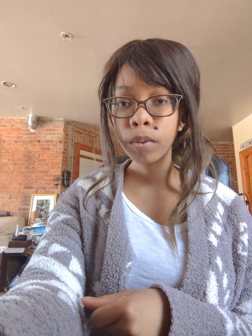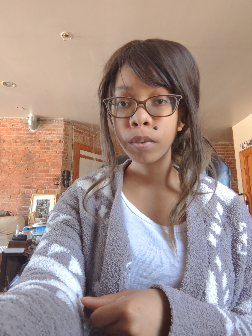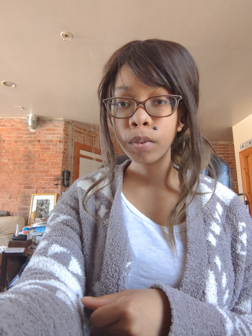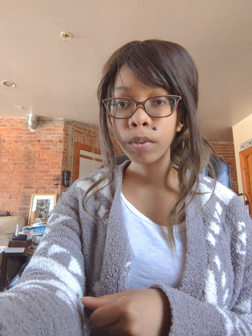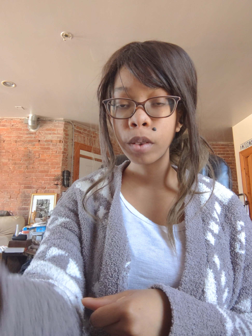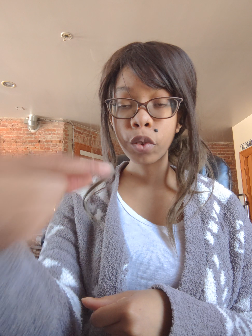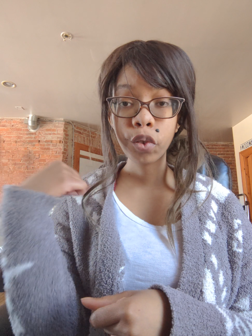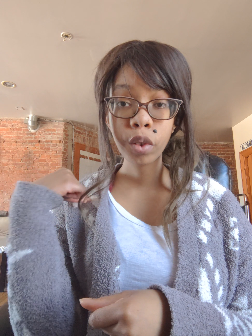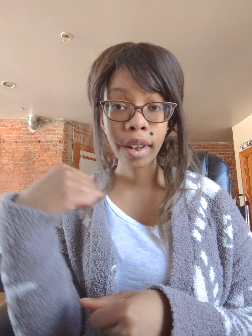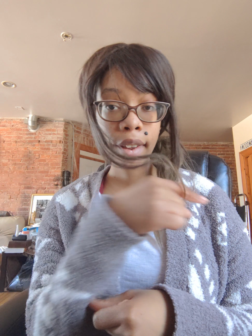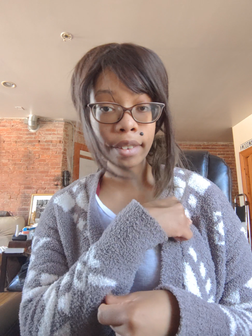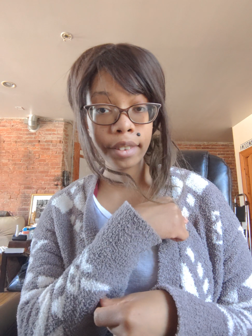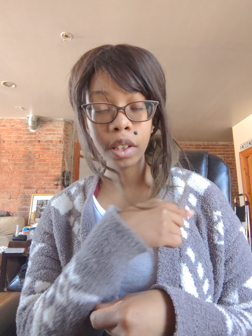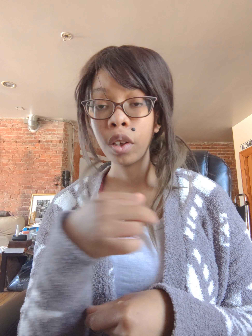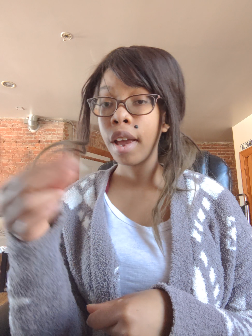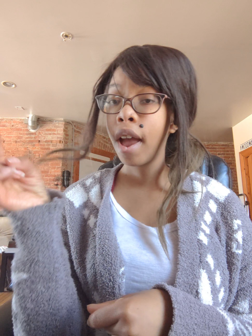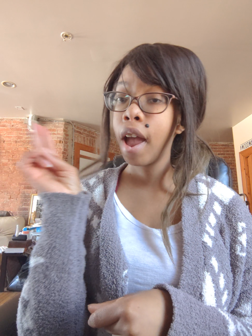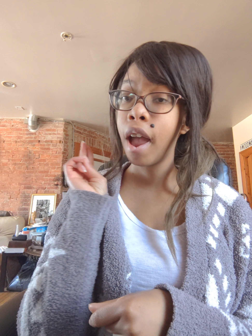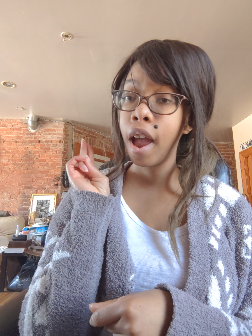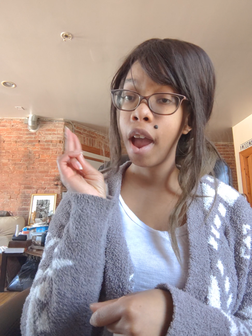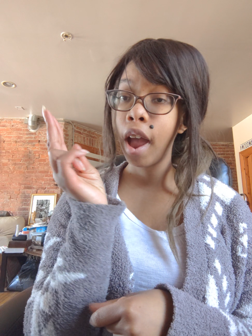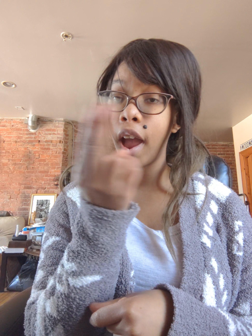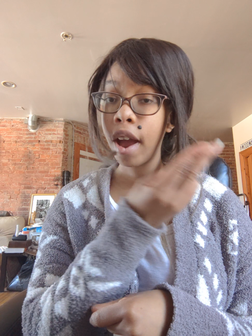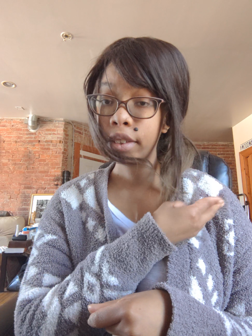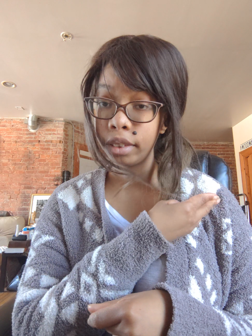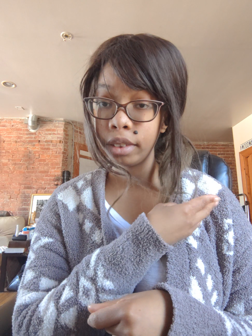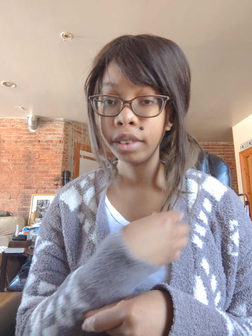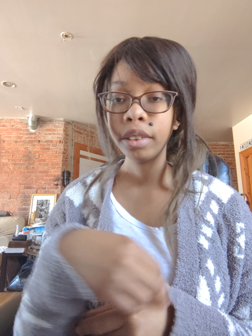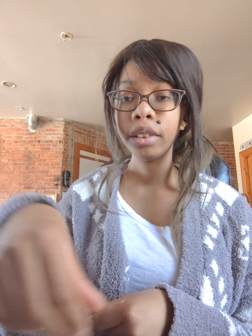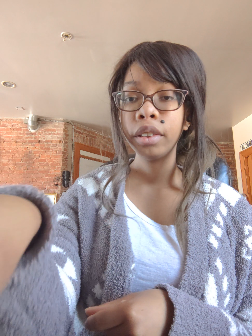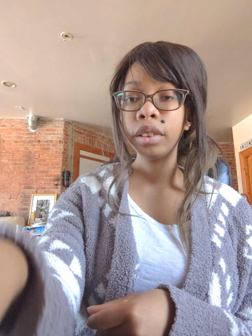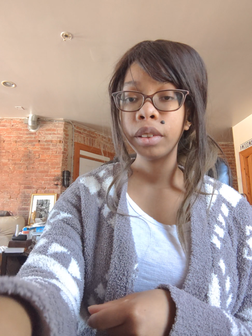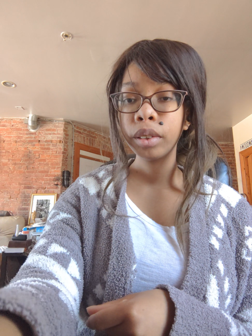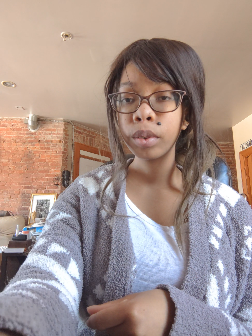we